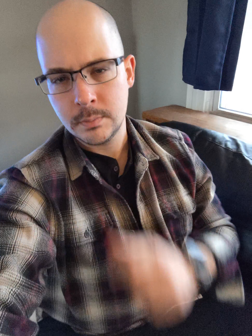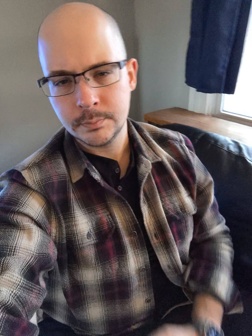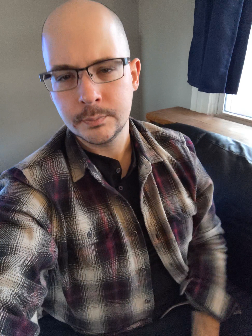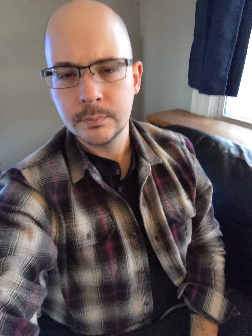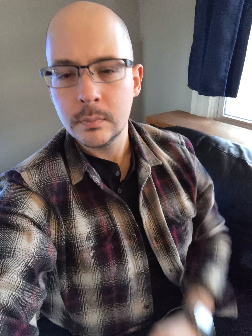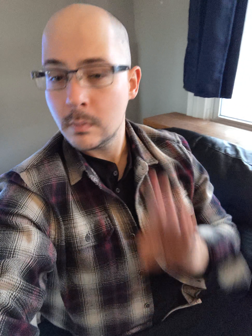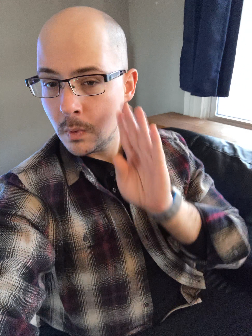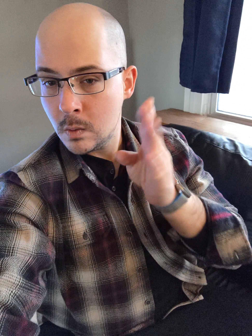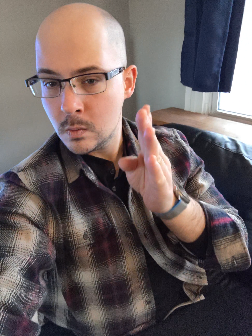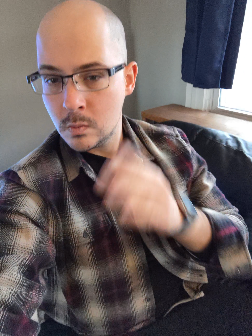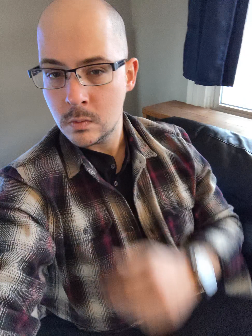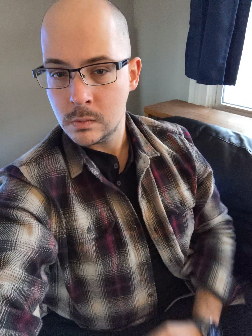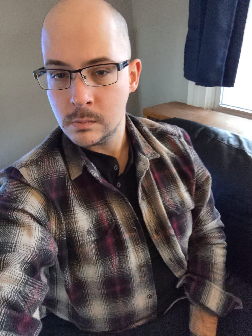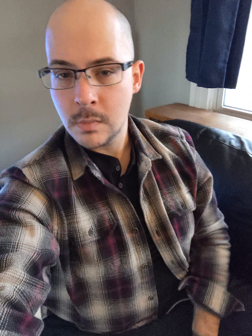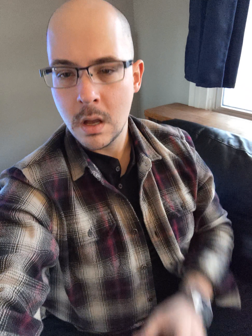hello